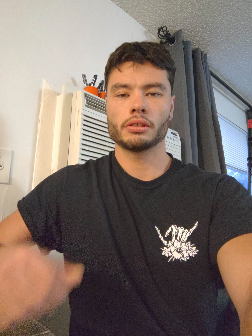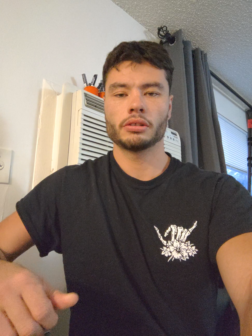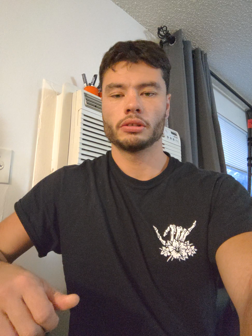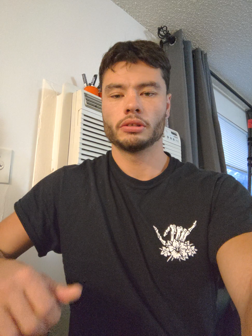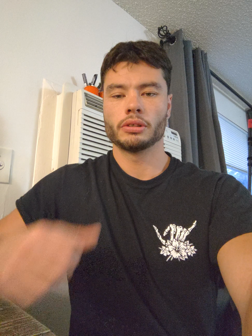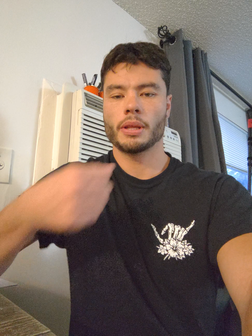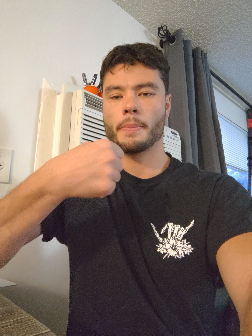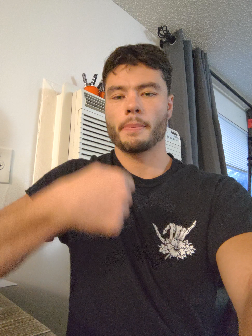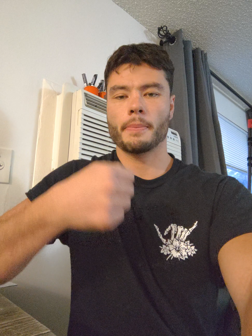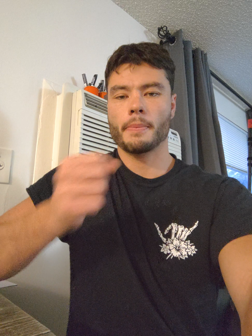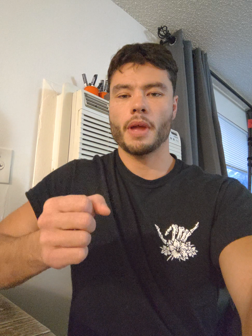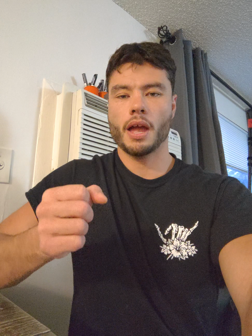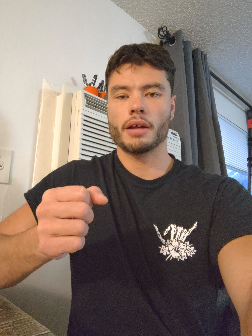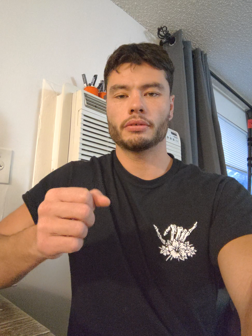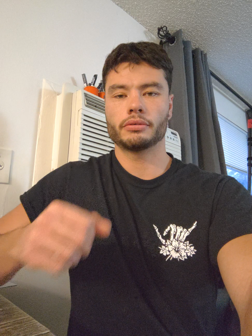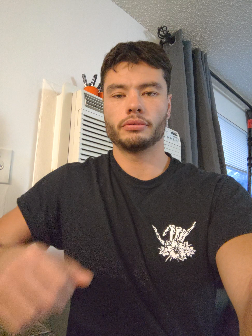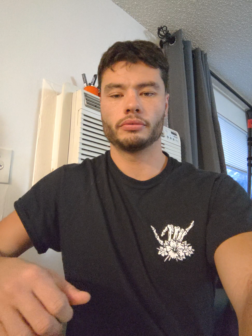make